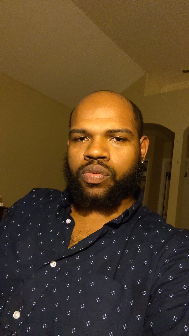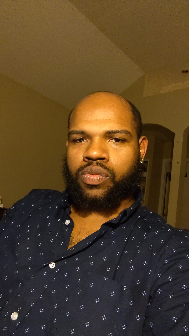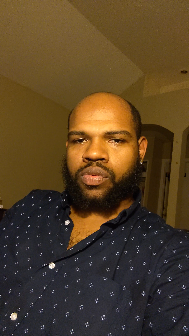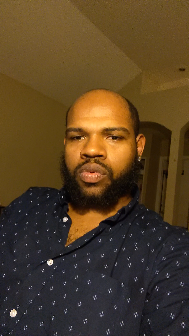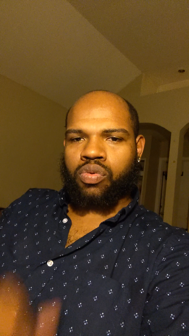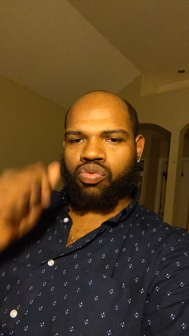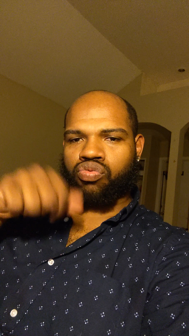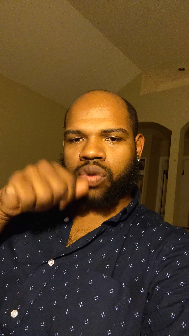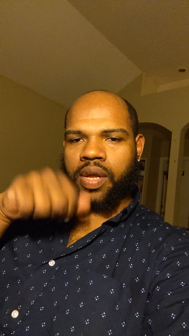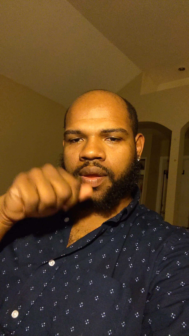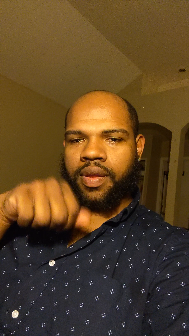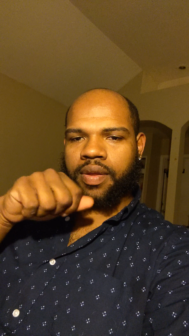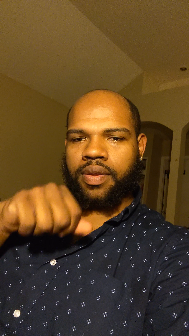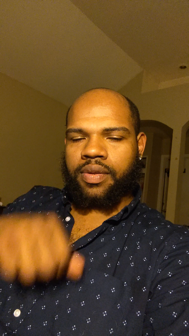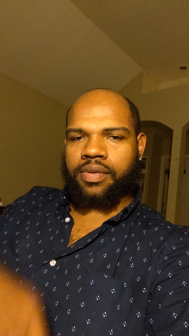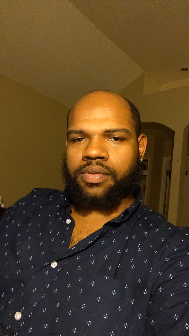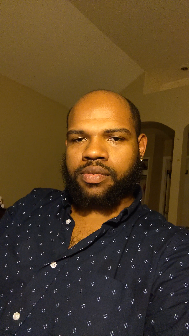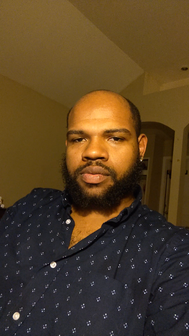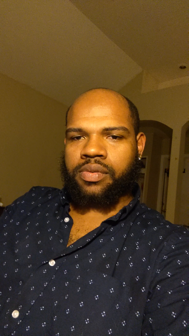rock